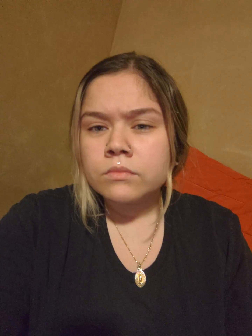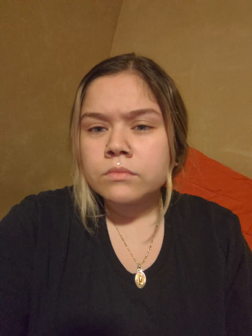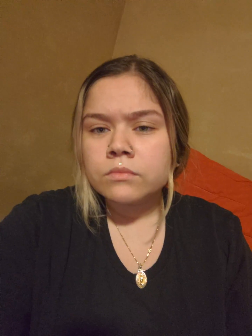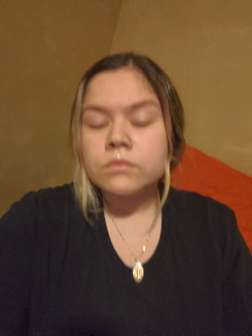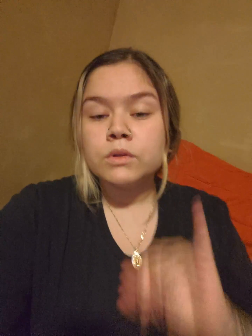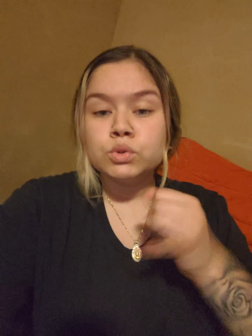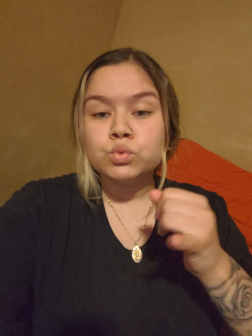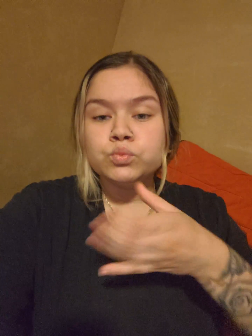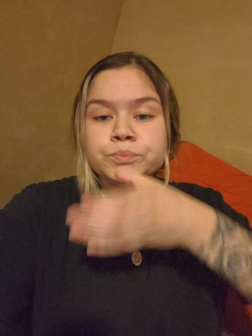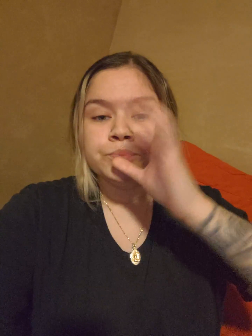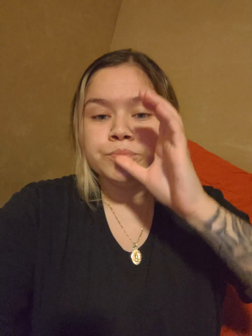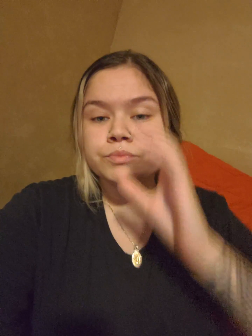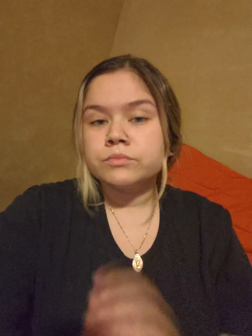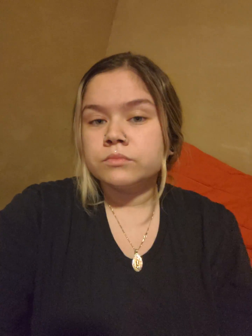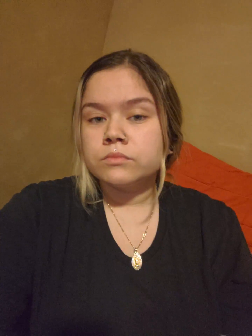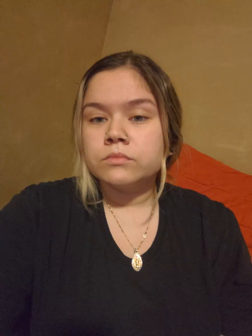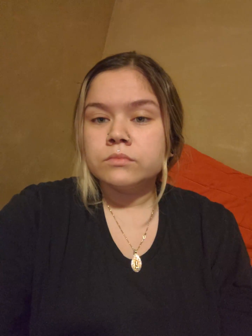juice